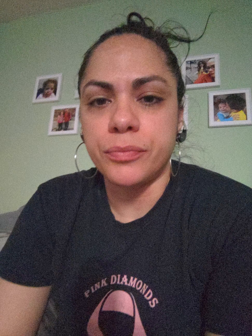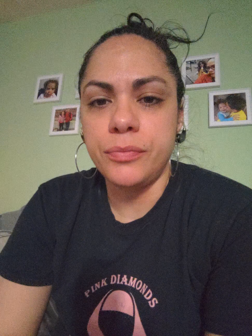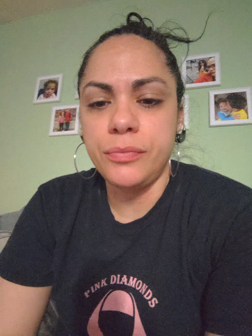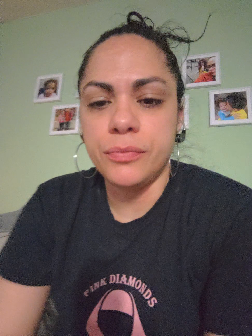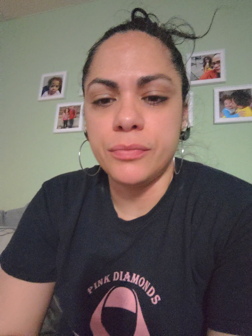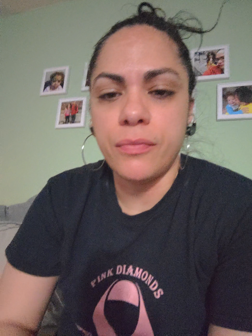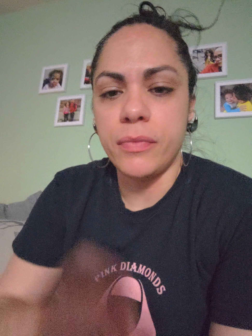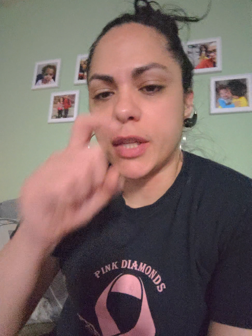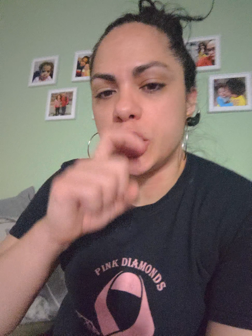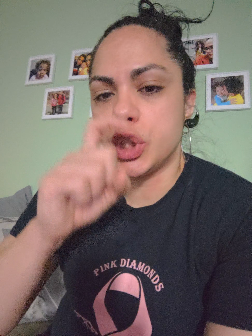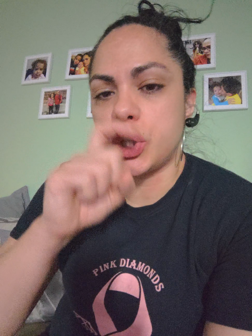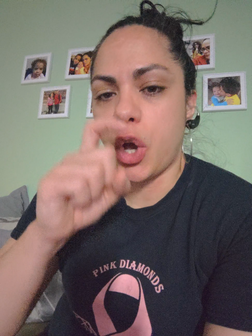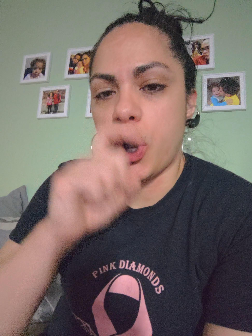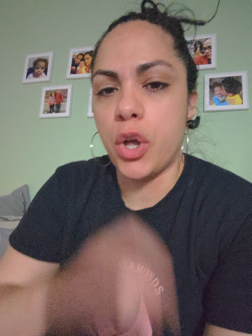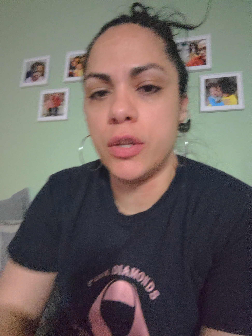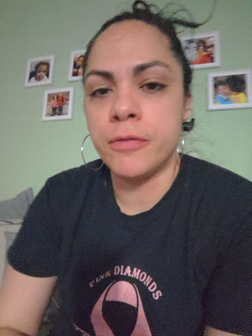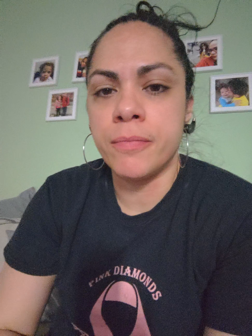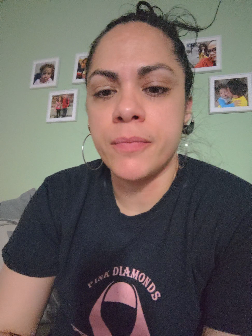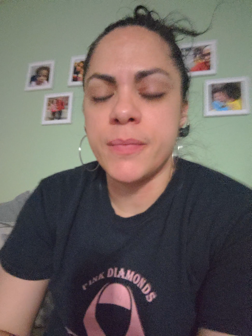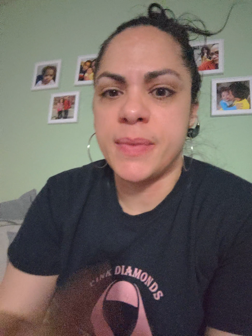doll